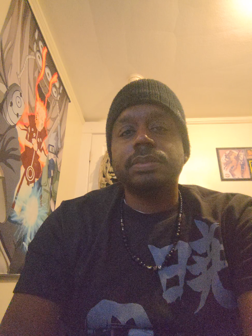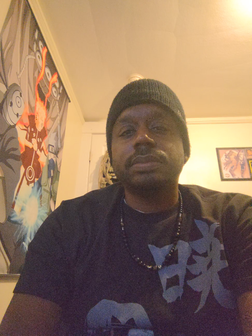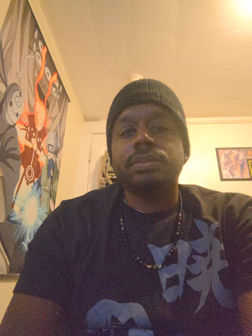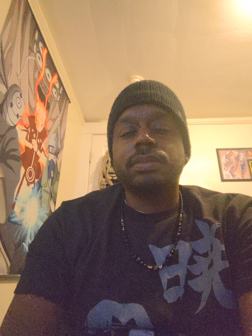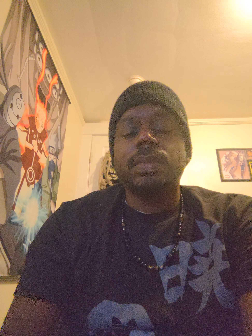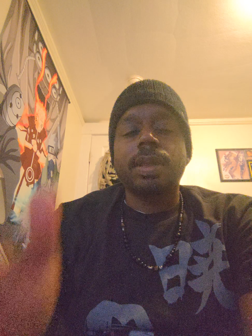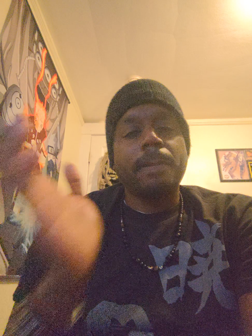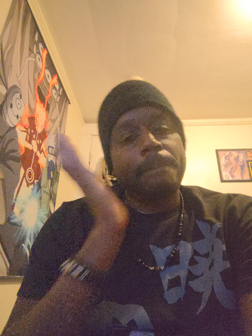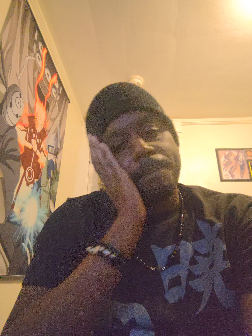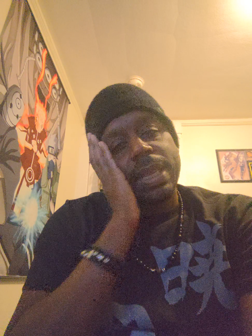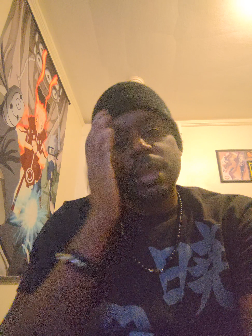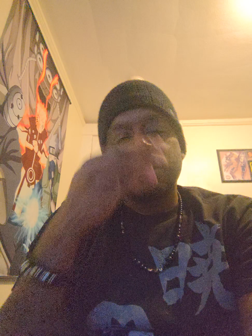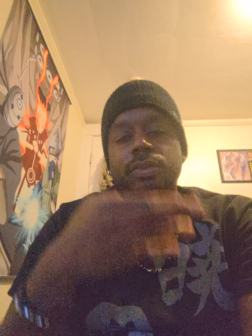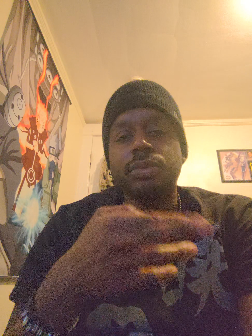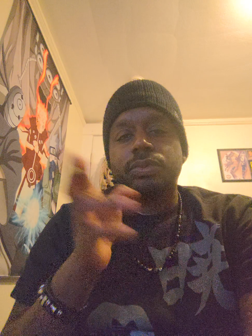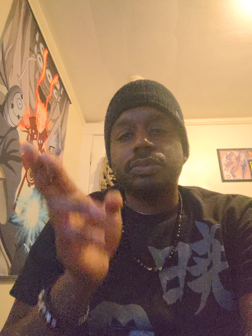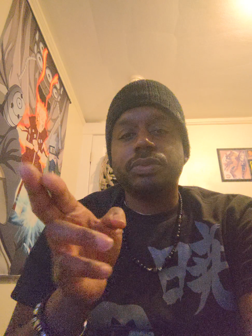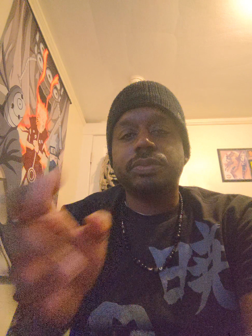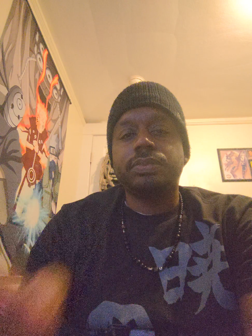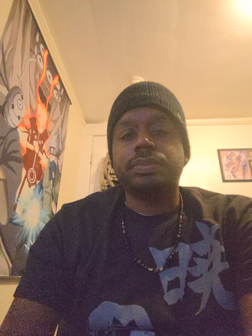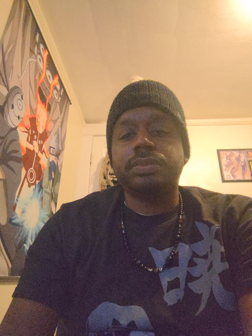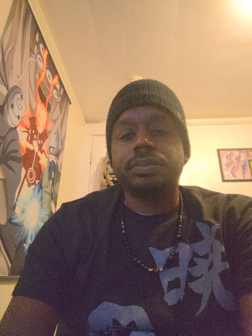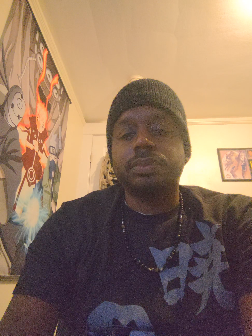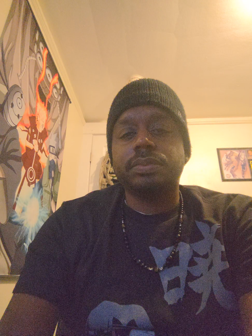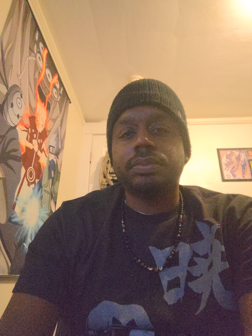bedroom